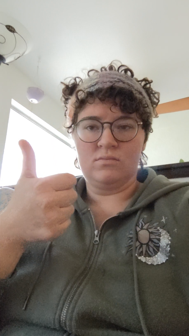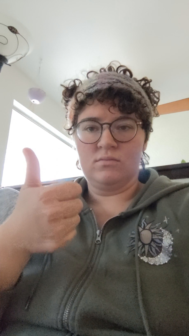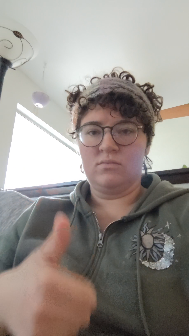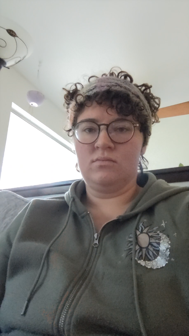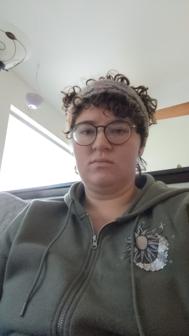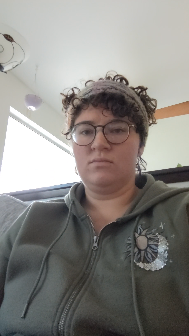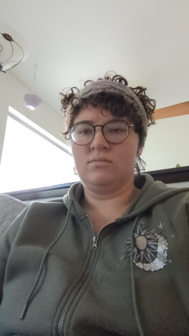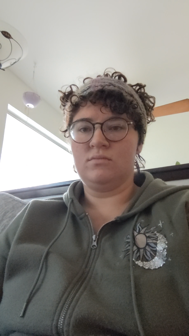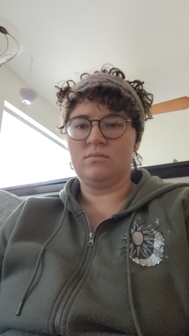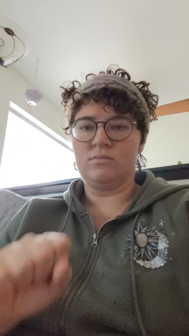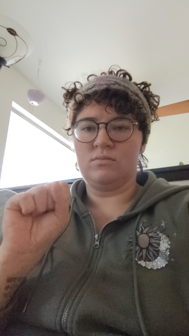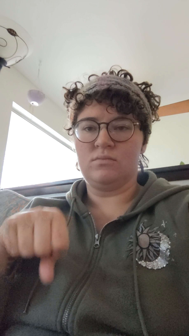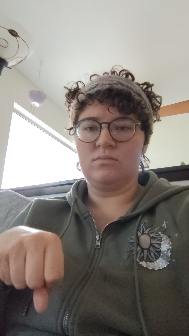could